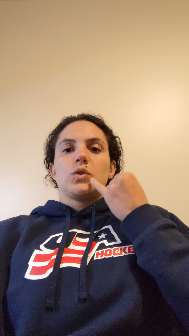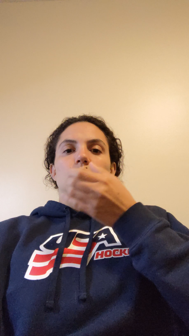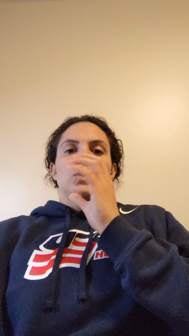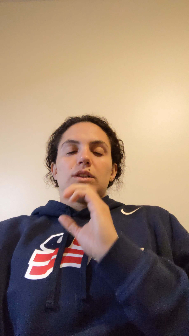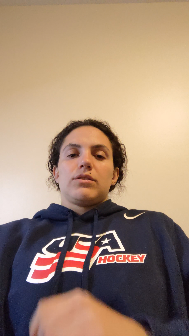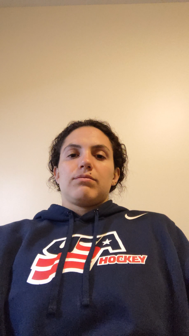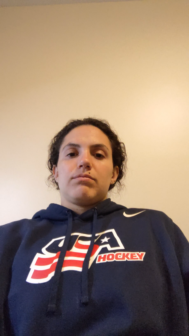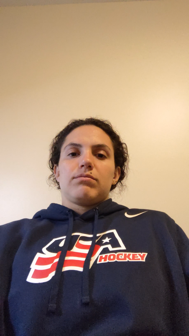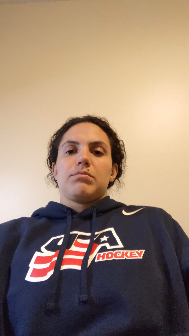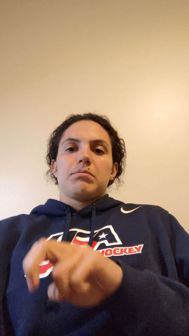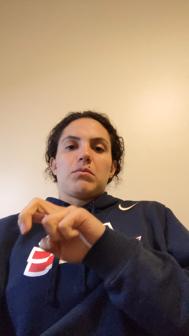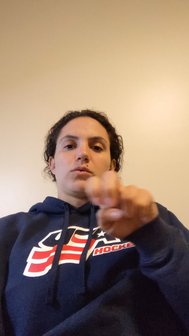porch